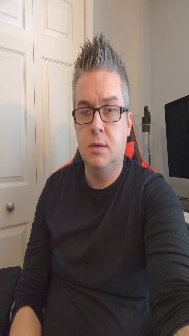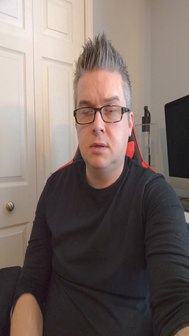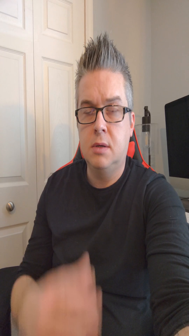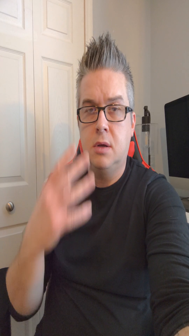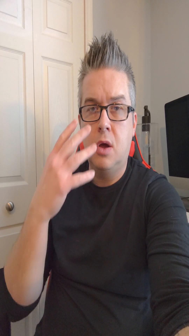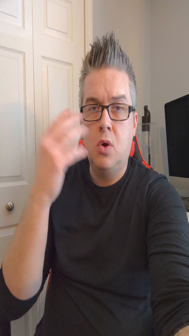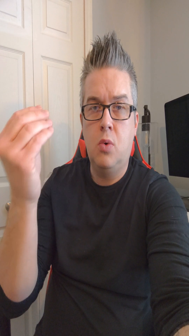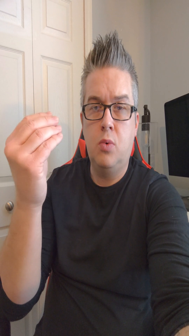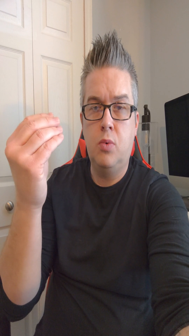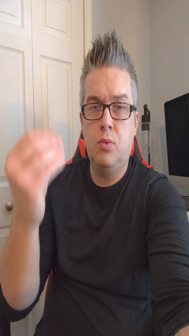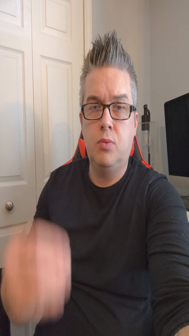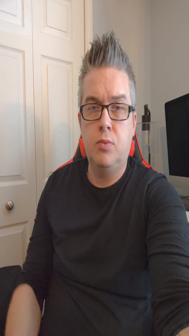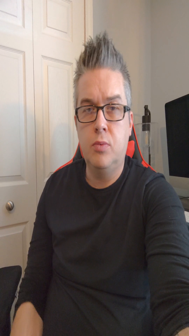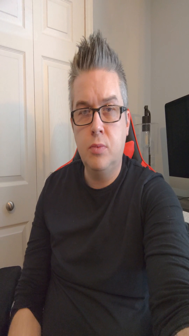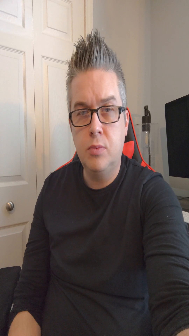go